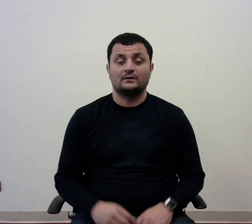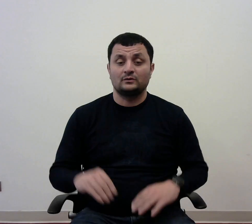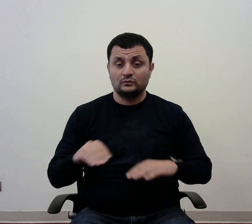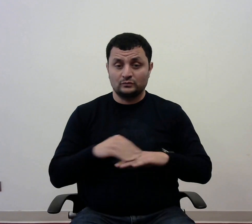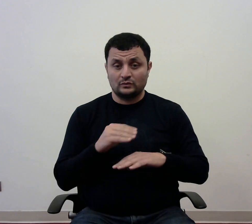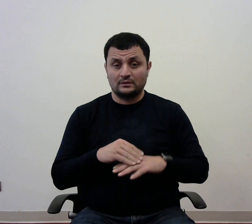yoldaşım